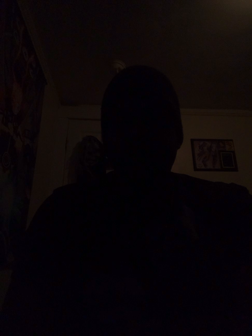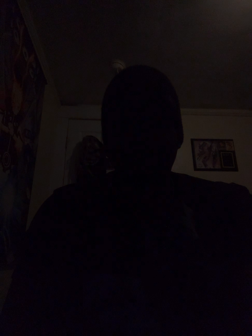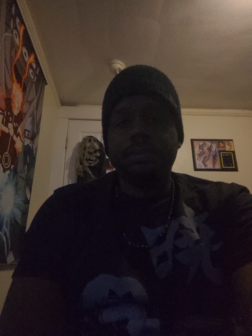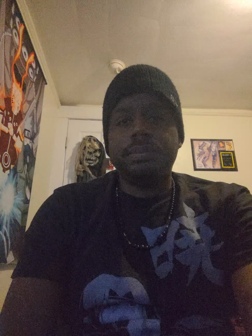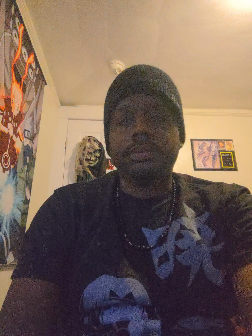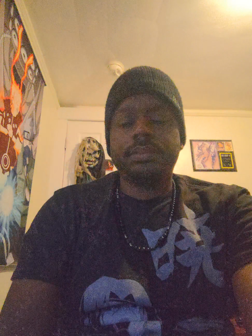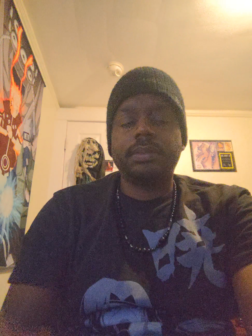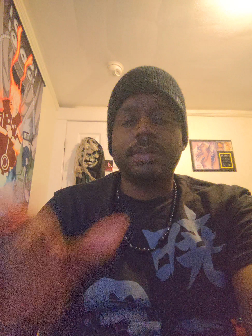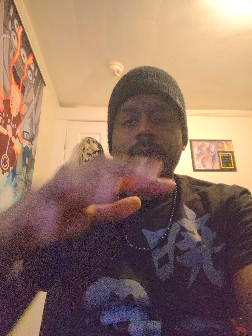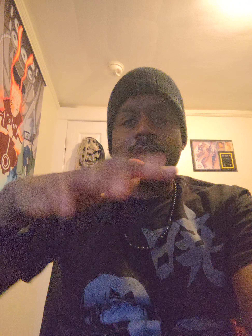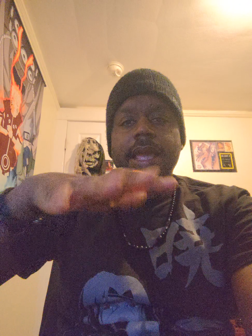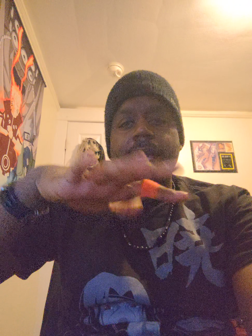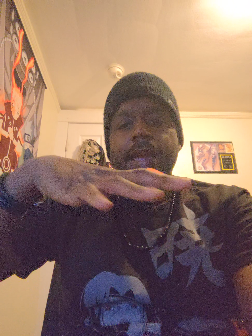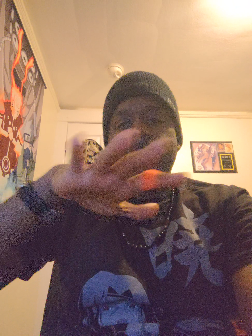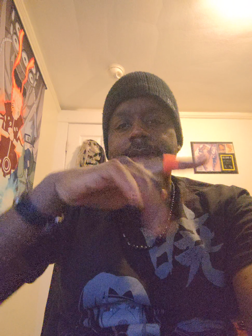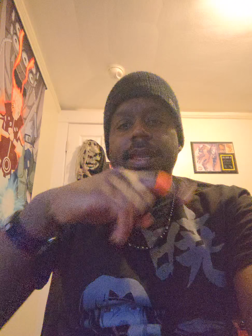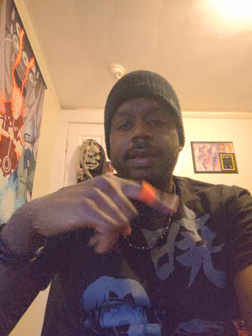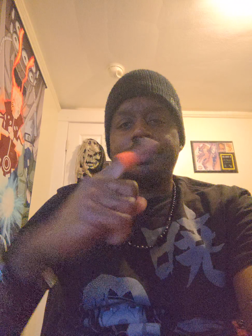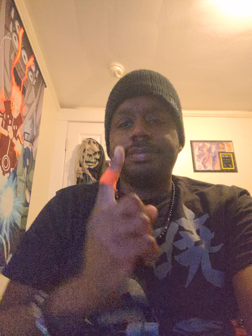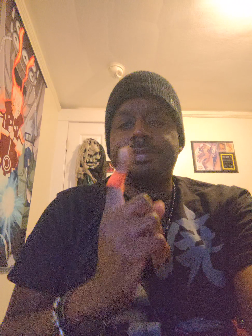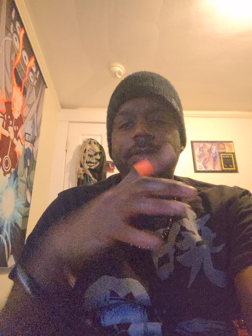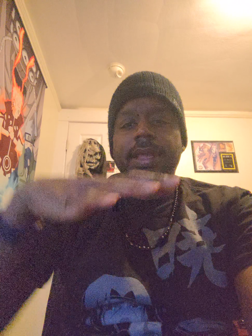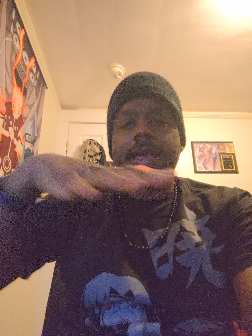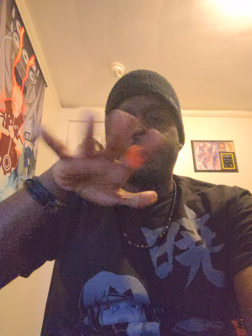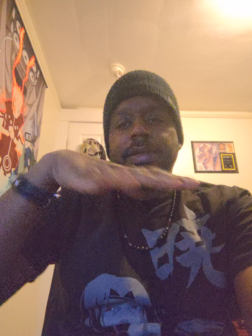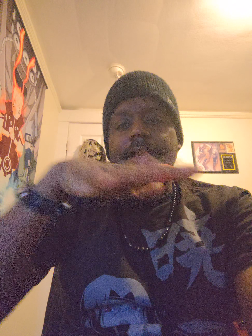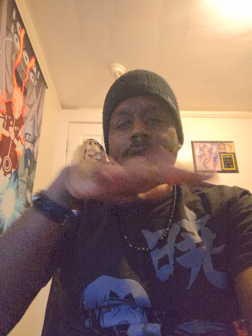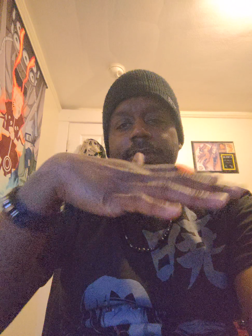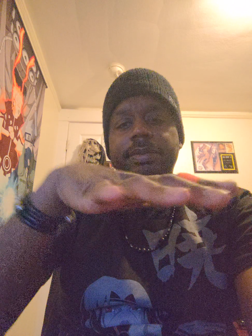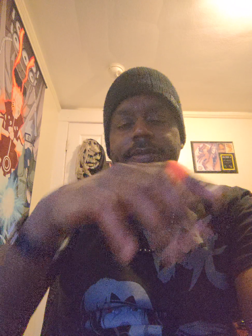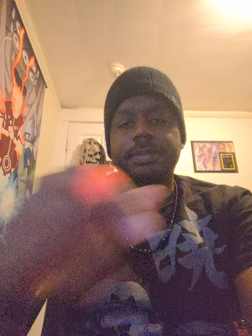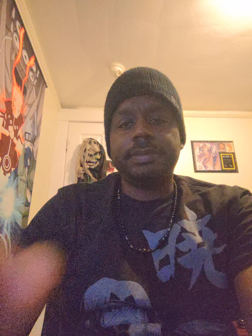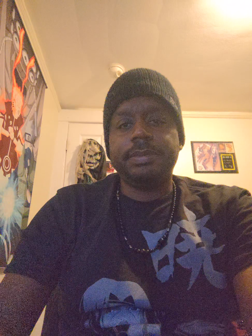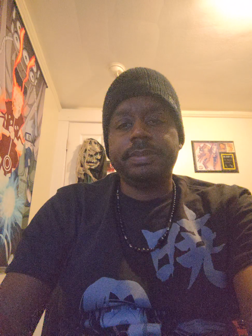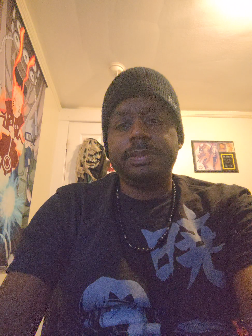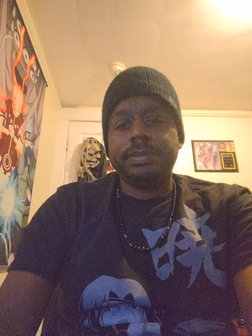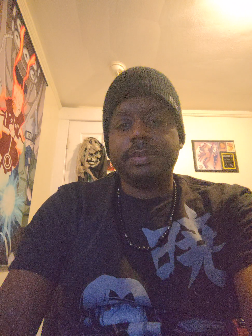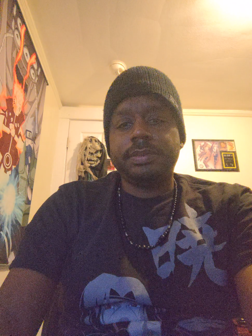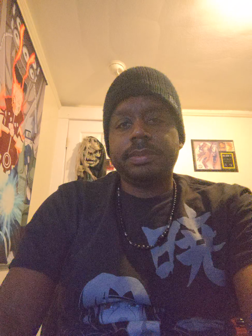helicopter